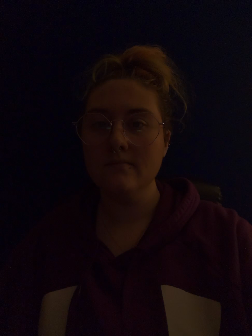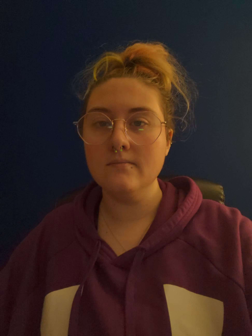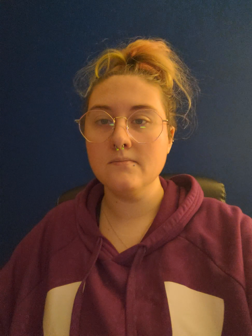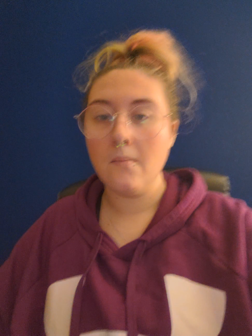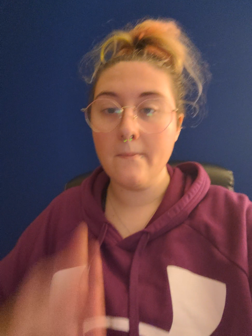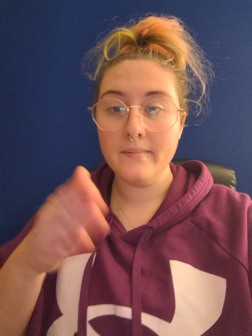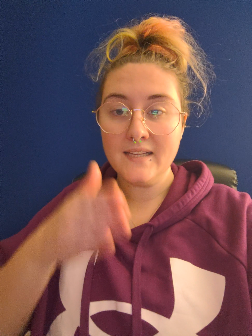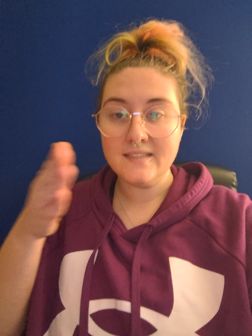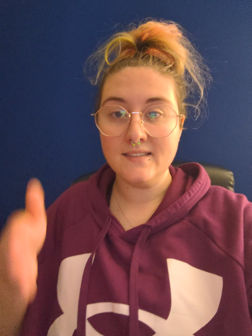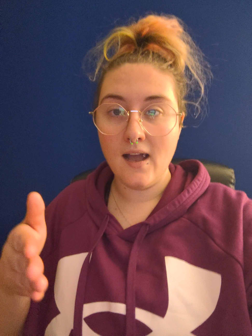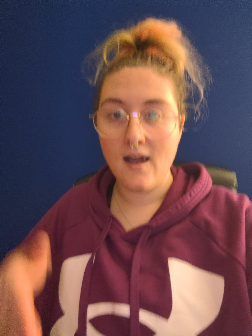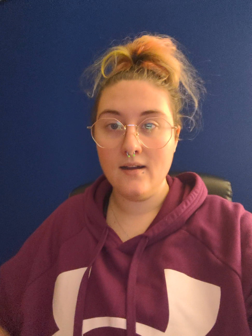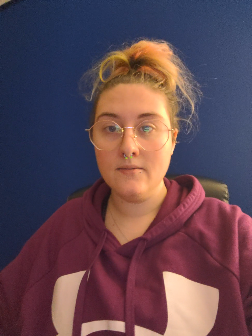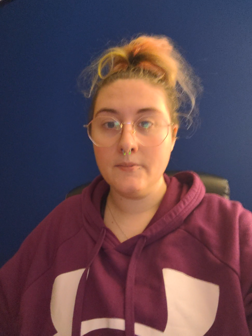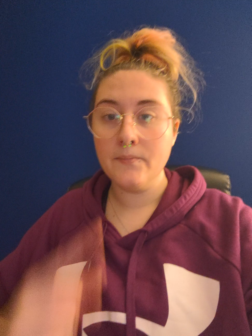beside